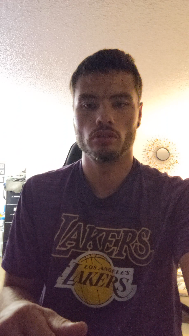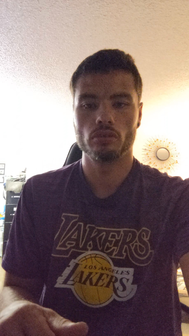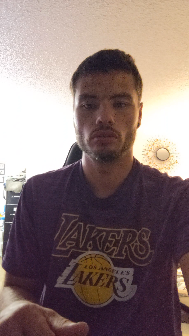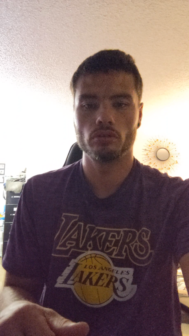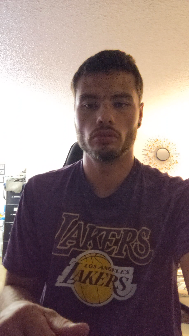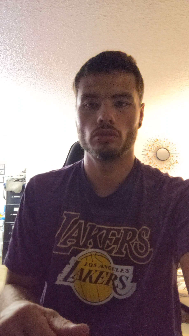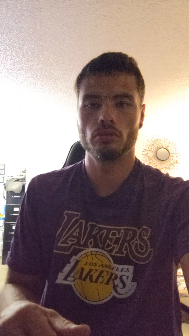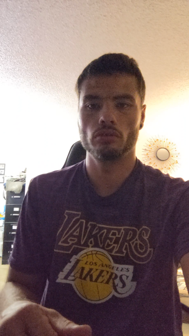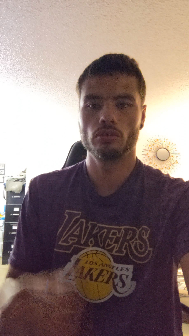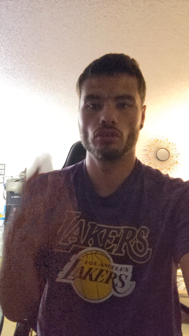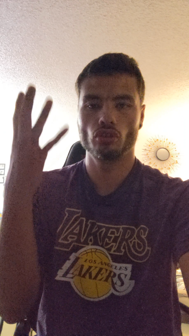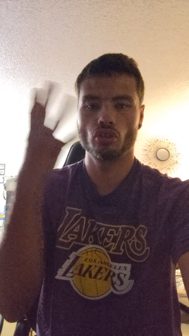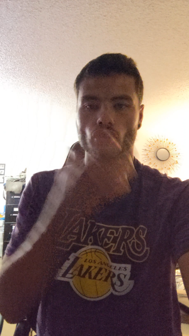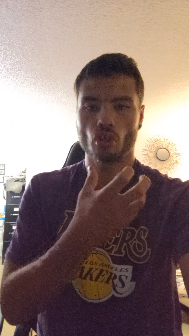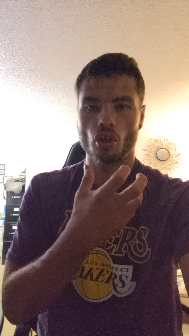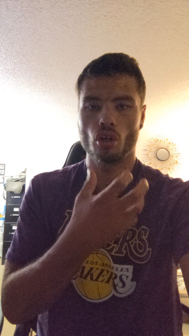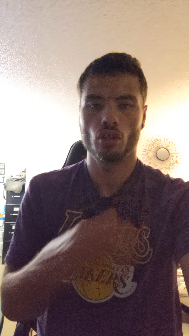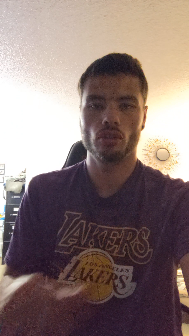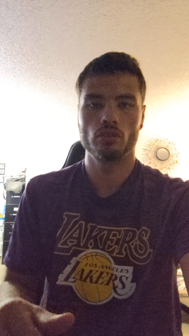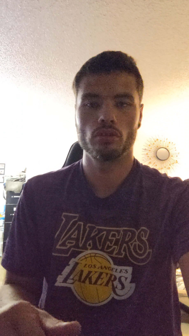dark